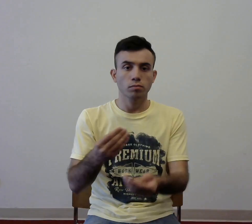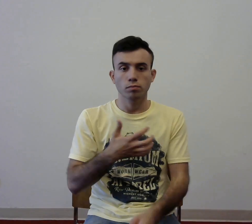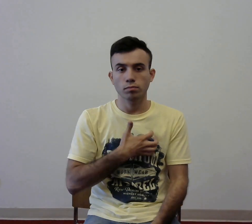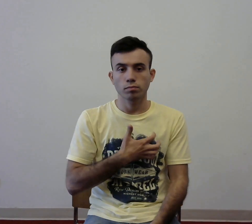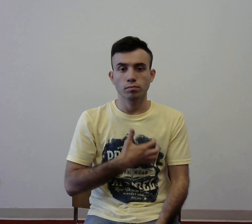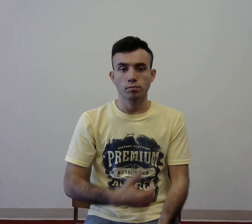istəmək